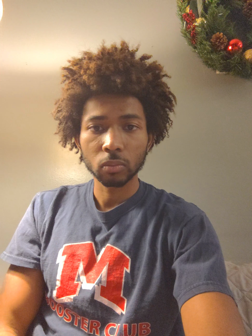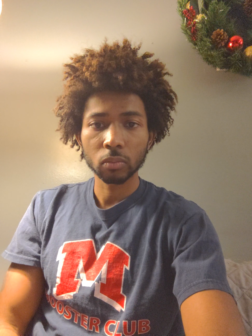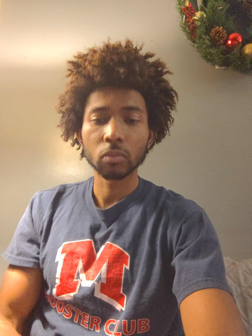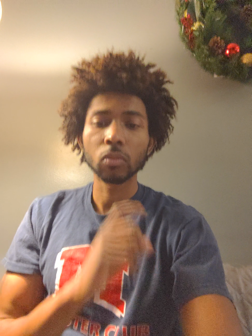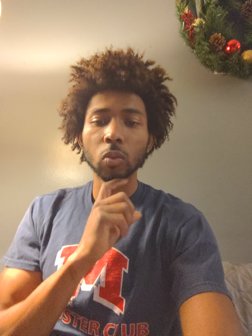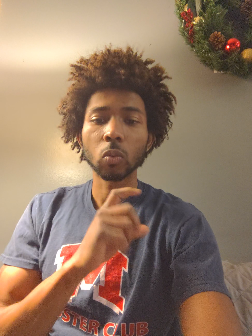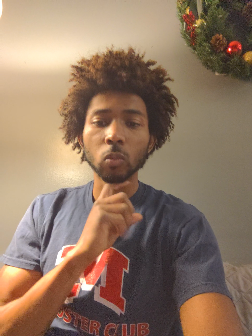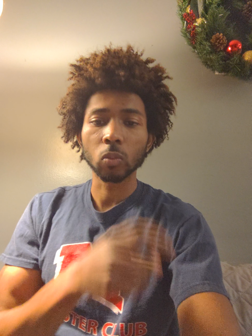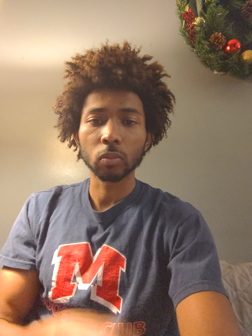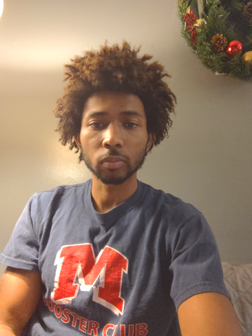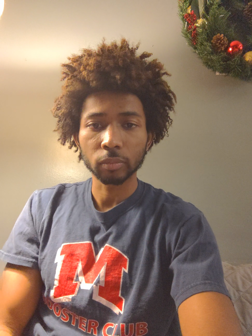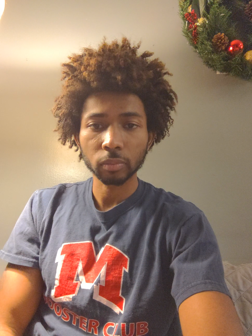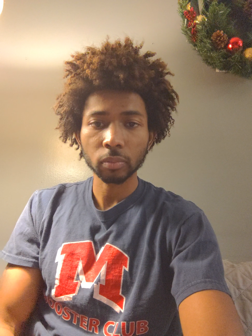garbage